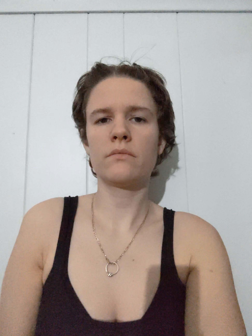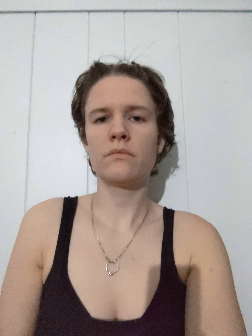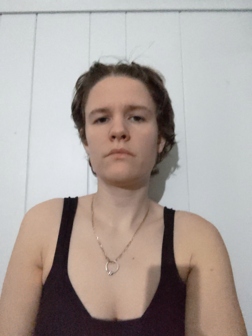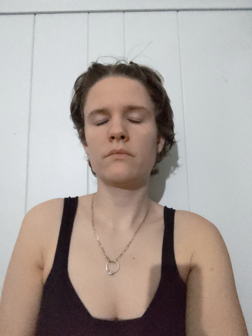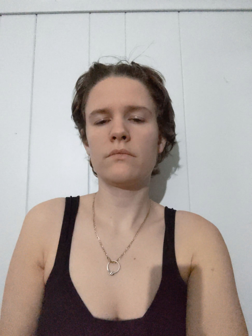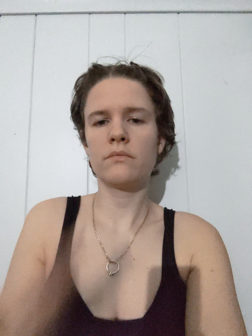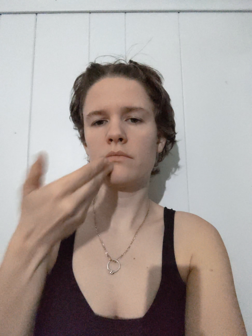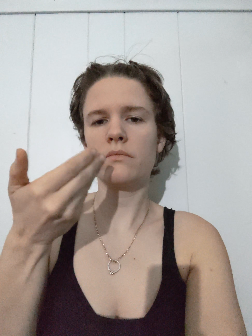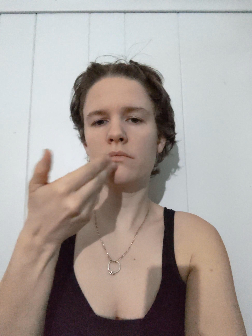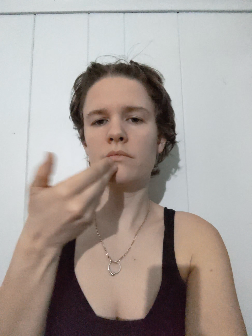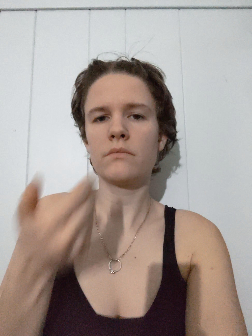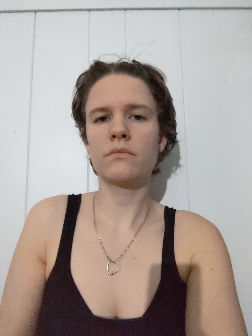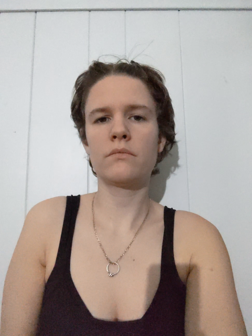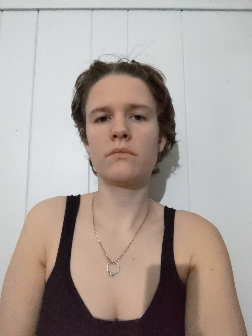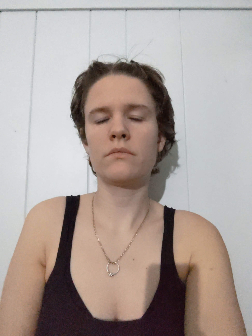pizza